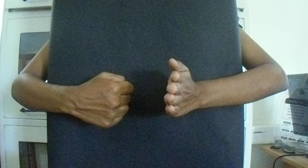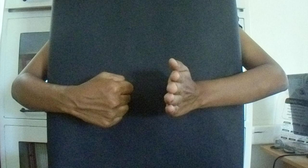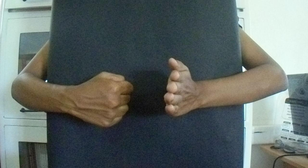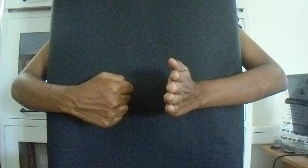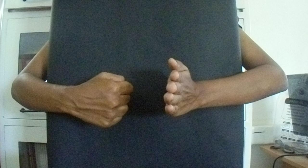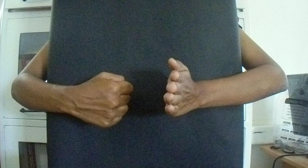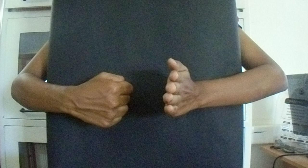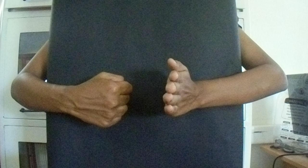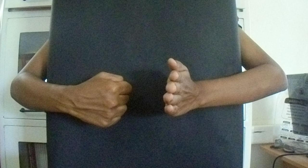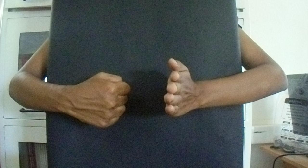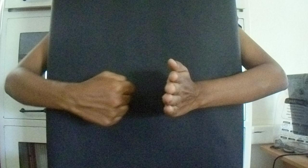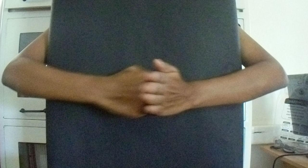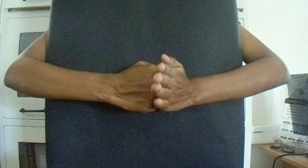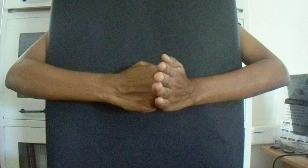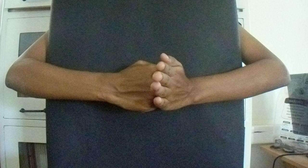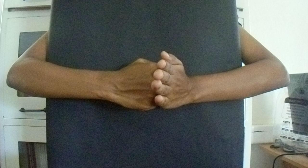accident